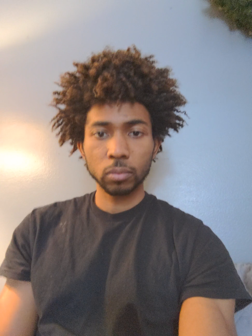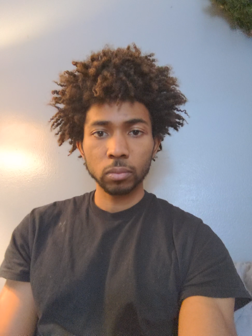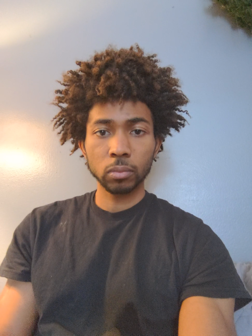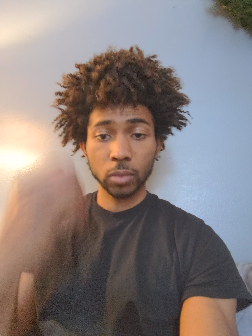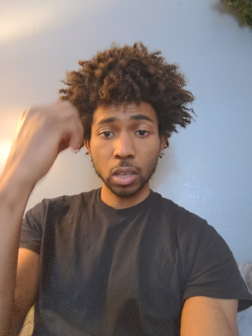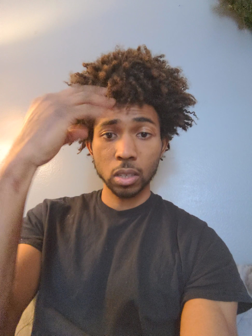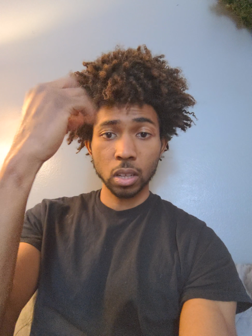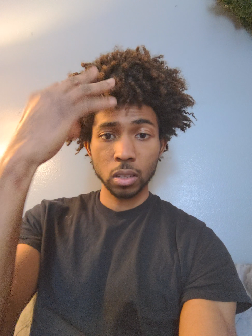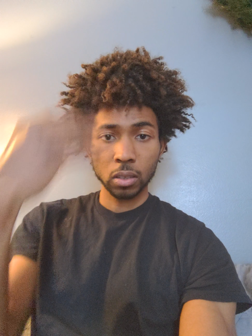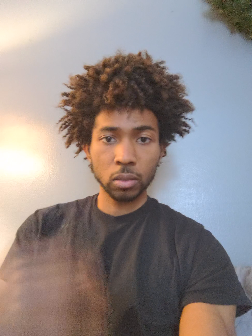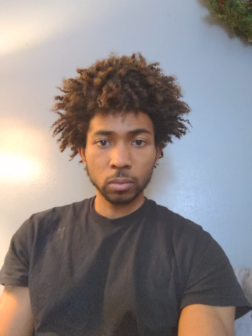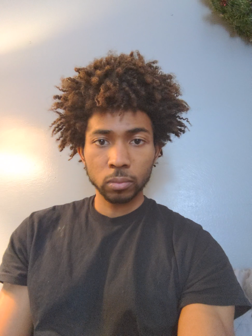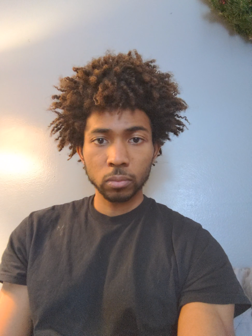shower